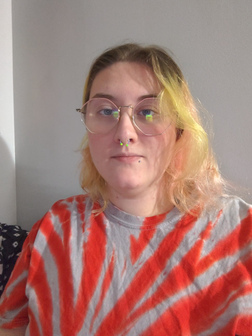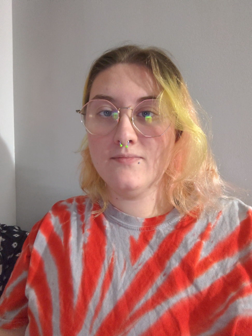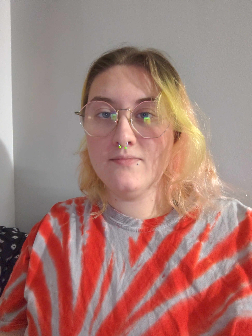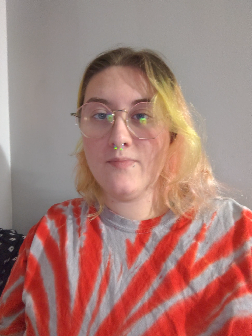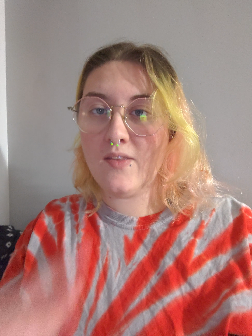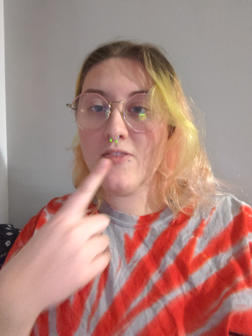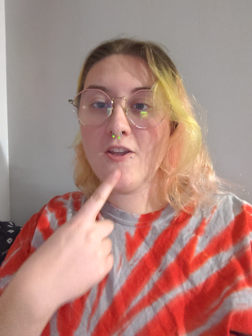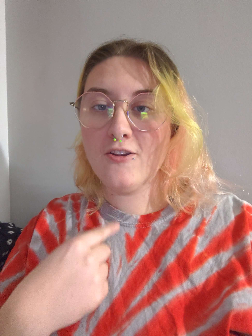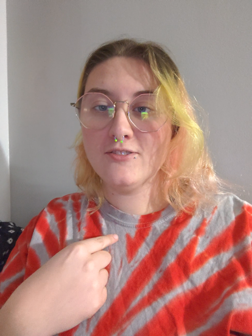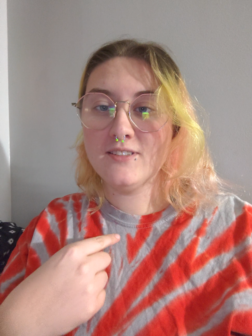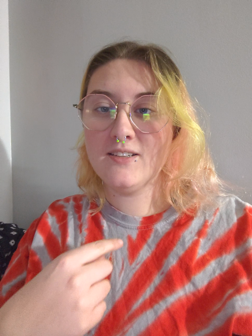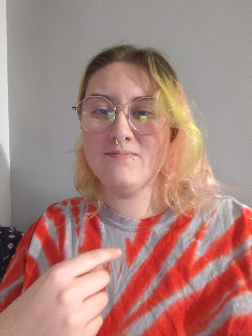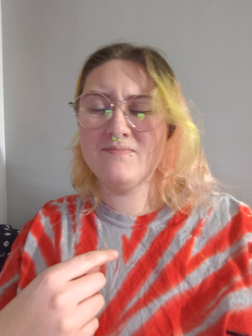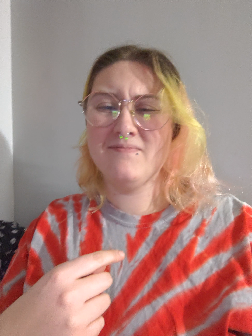thirsty